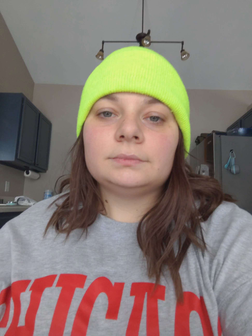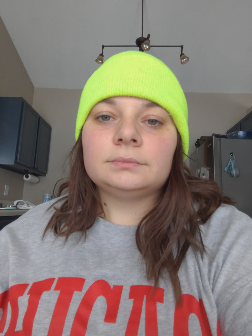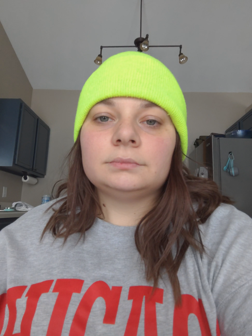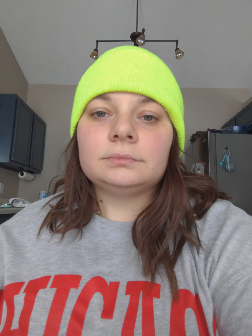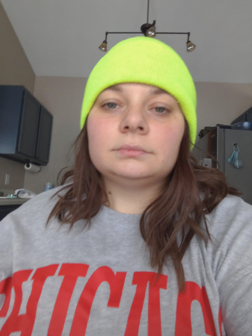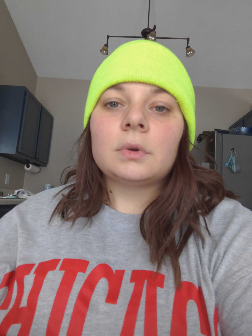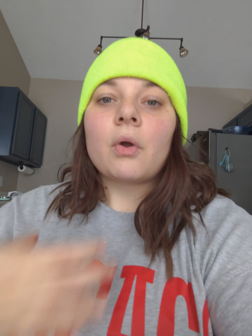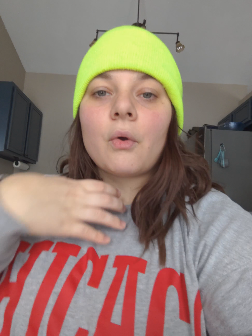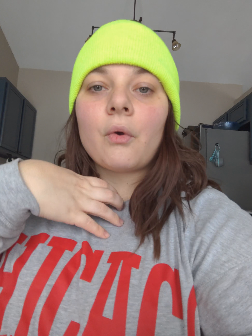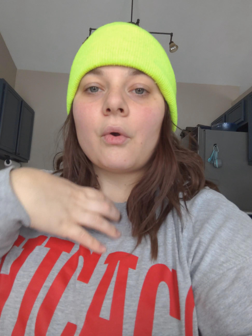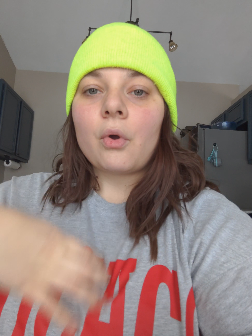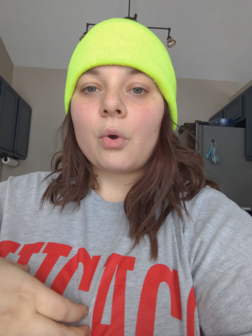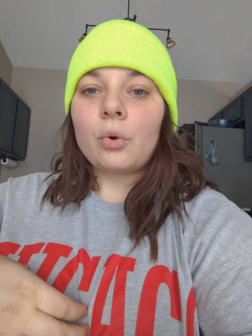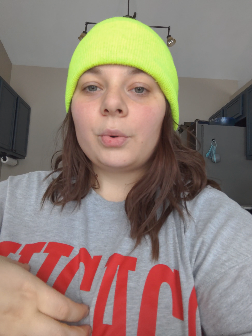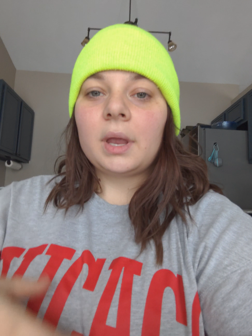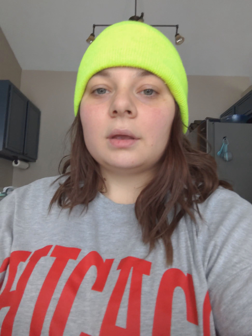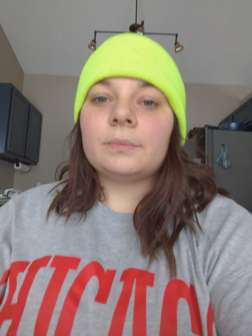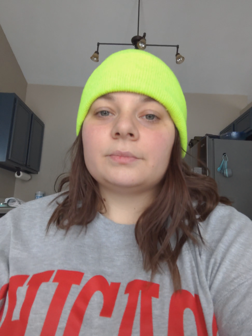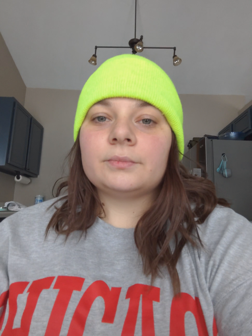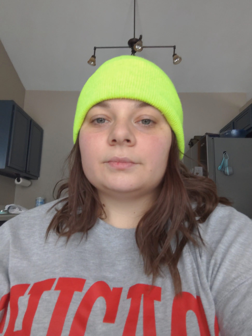hungry